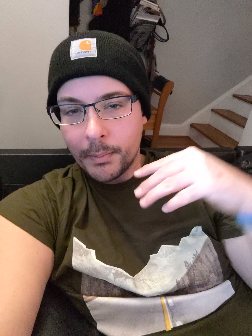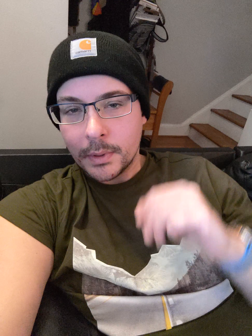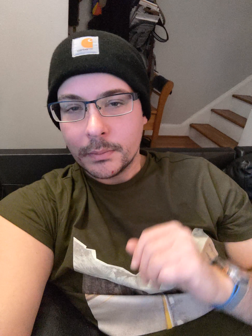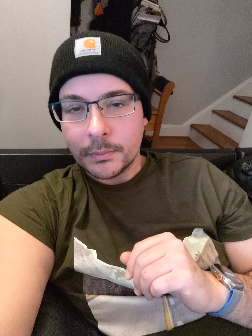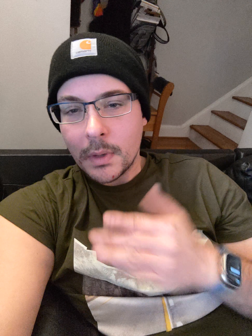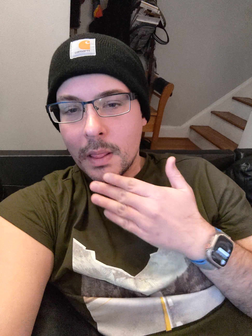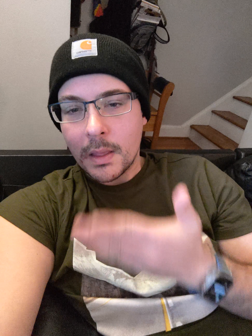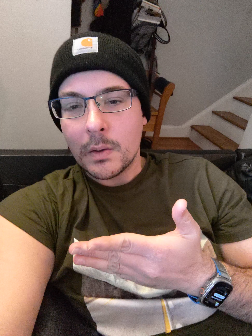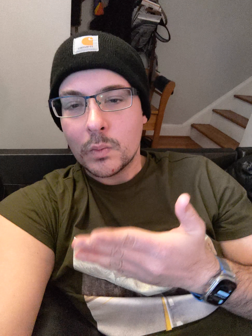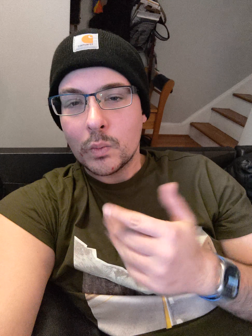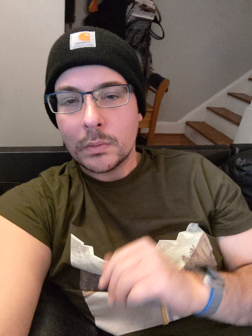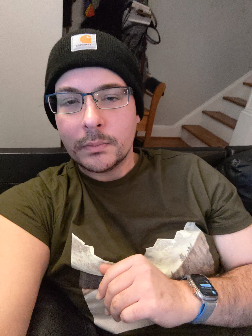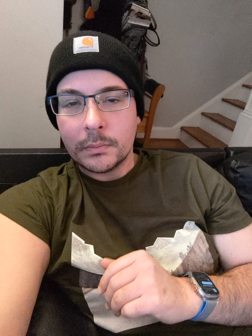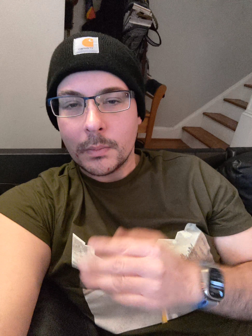thank you